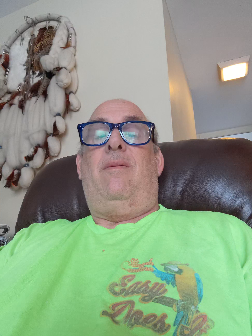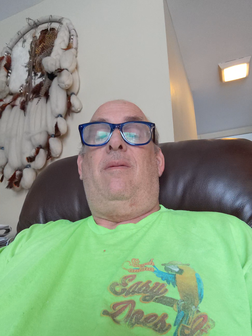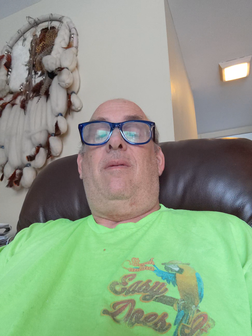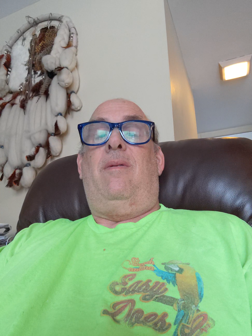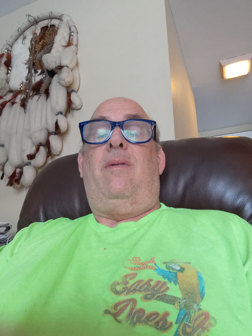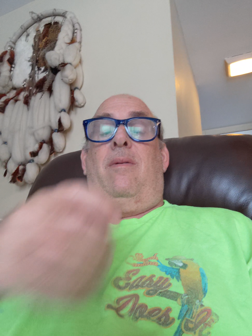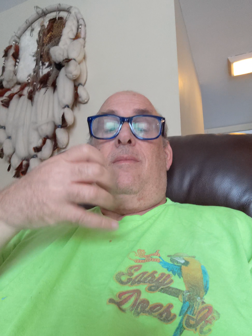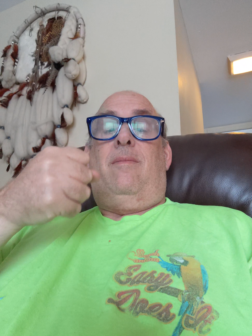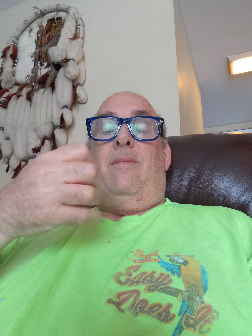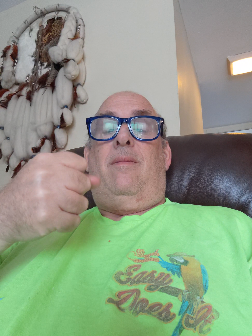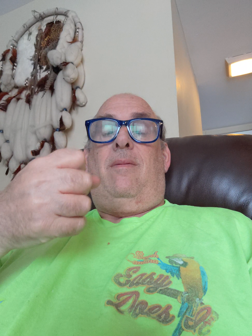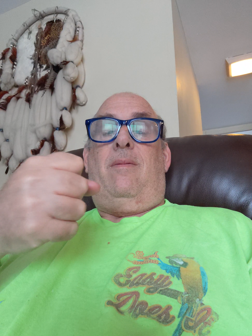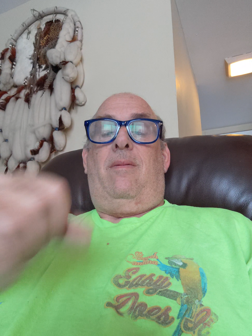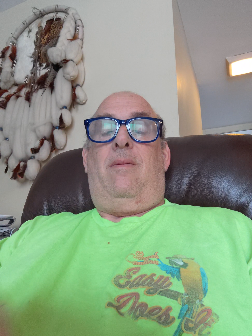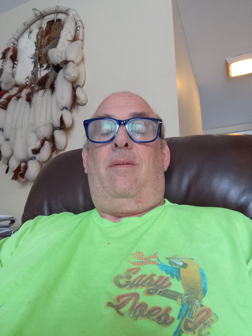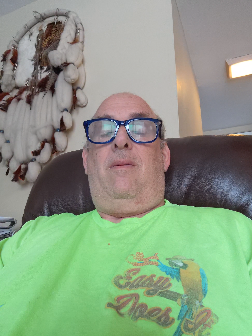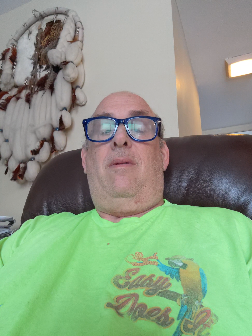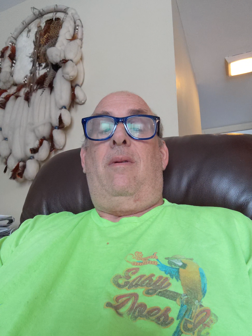milk